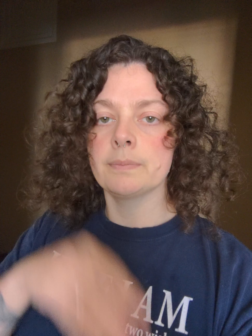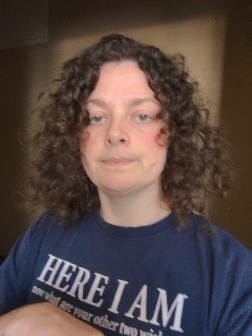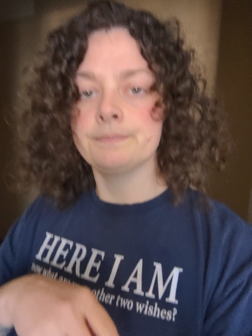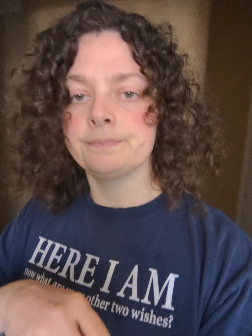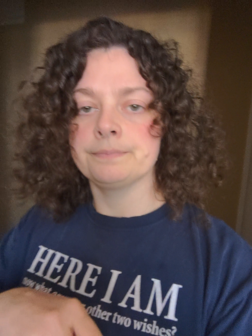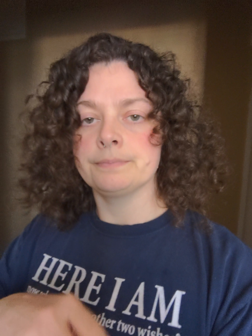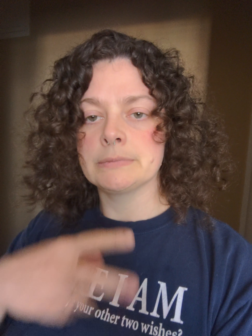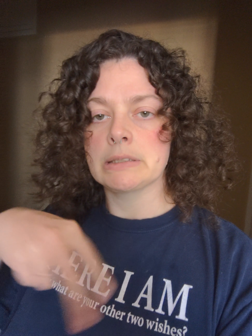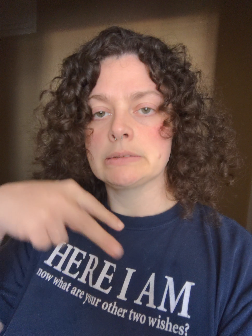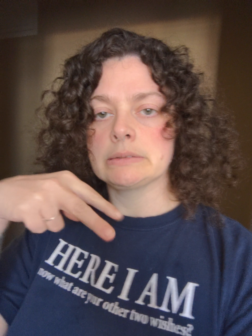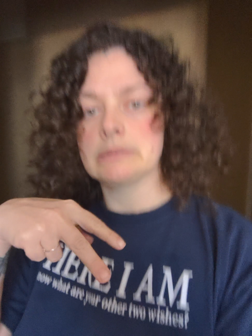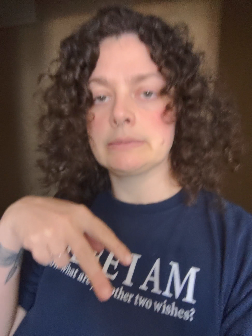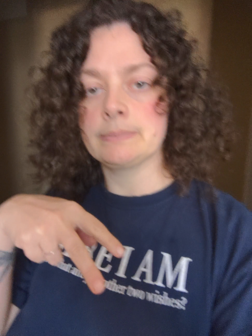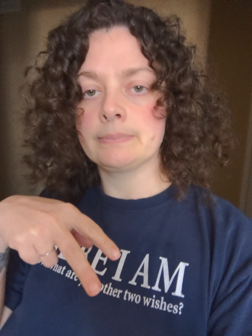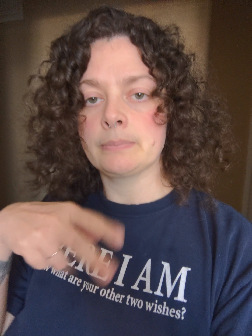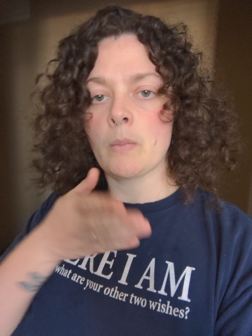dance